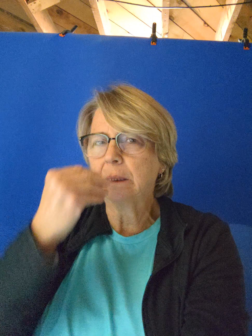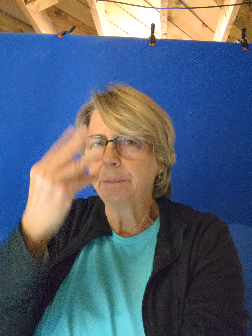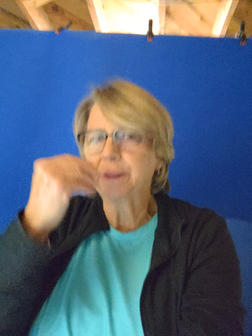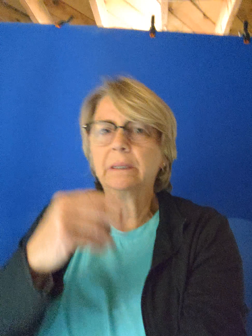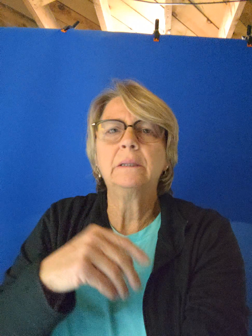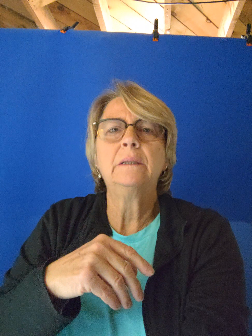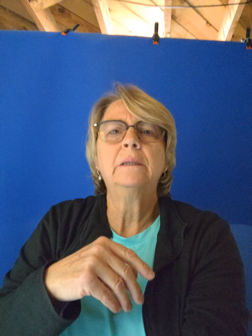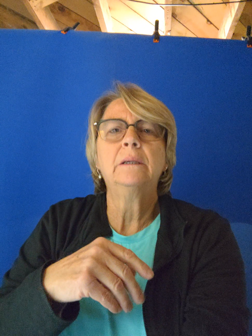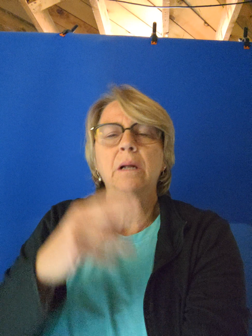sleepy